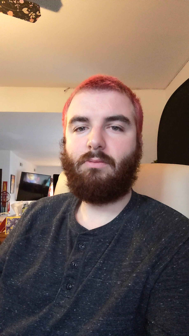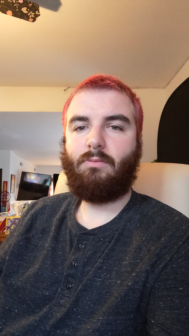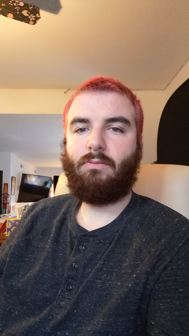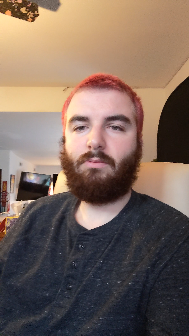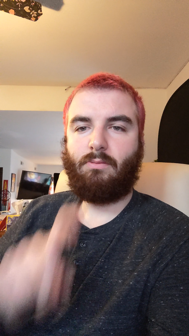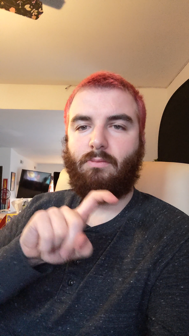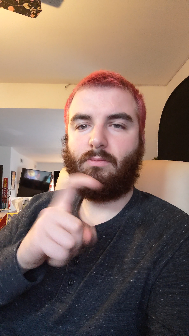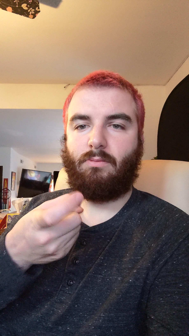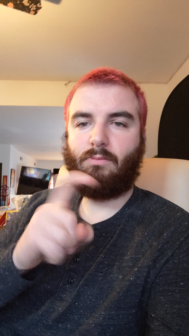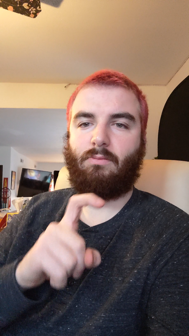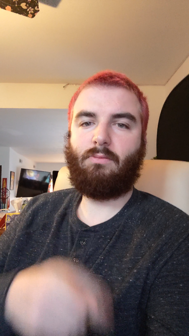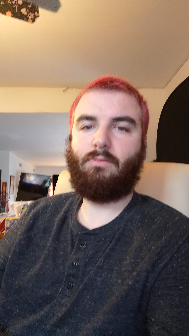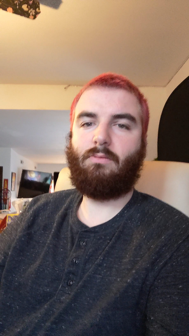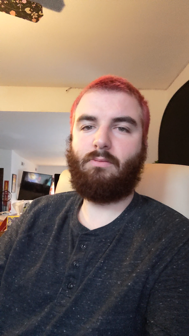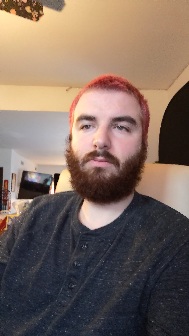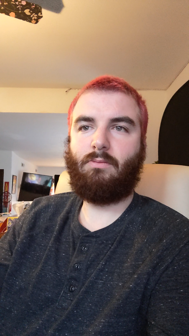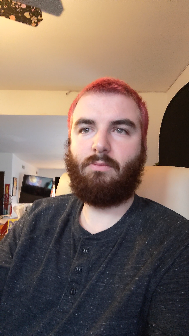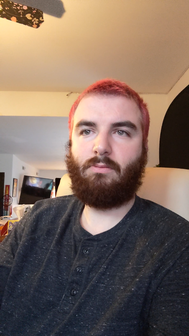friend